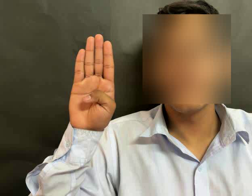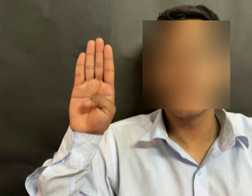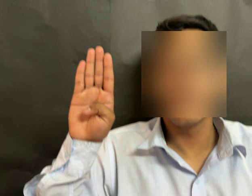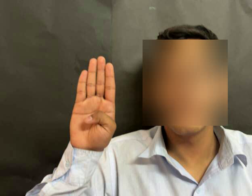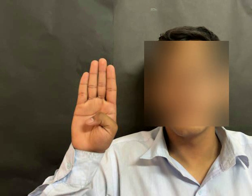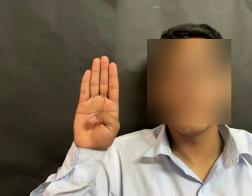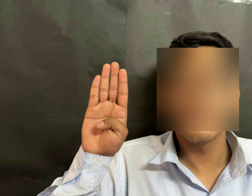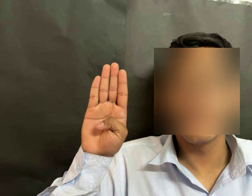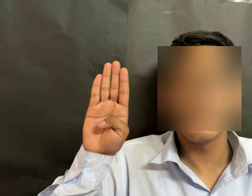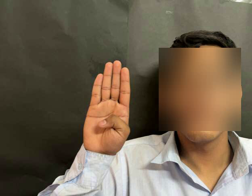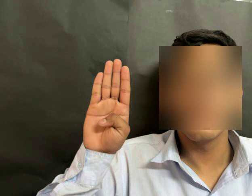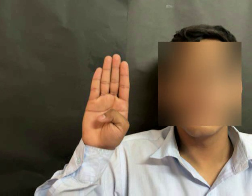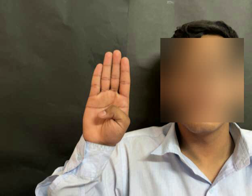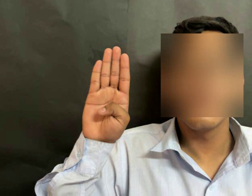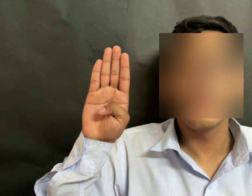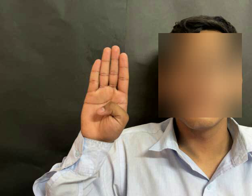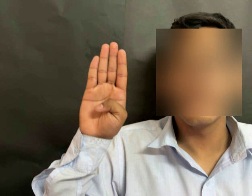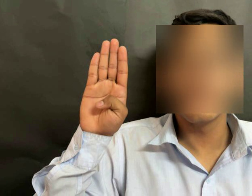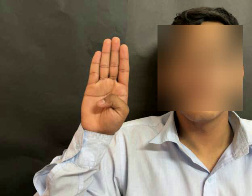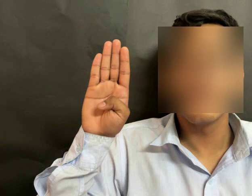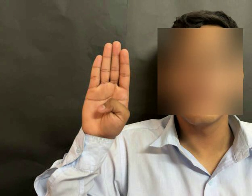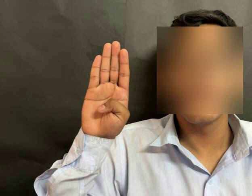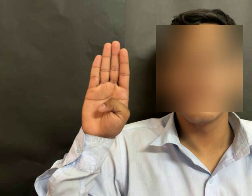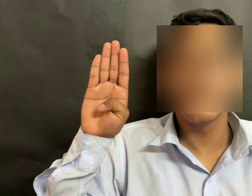B